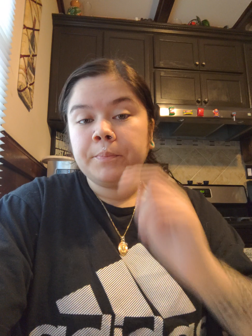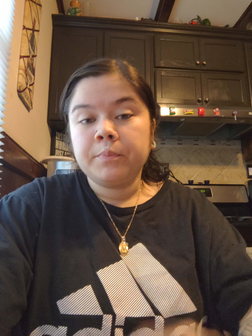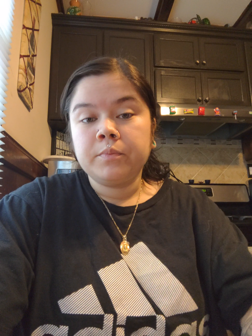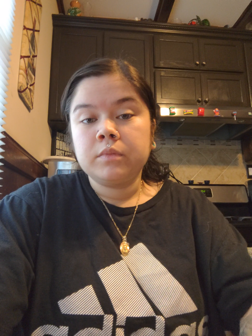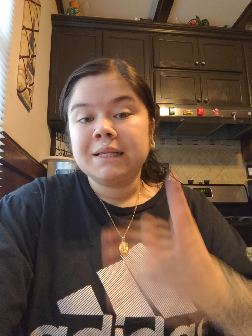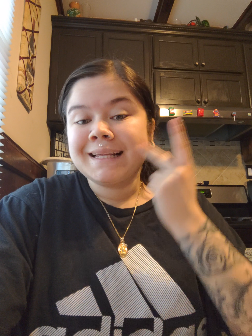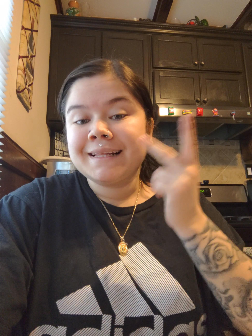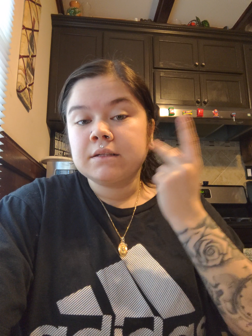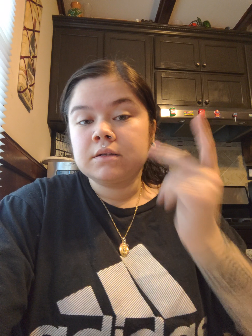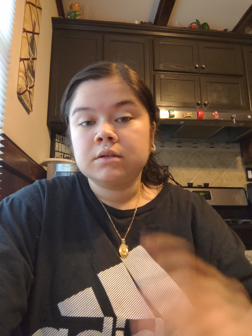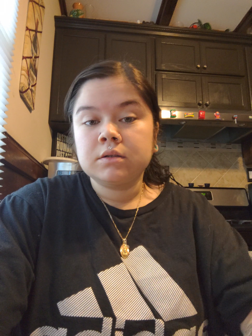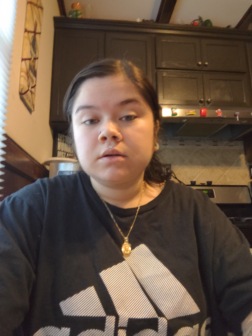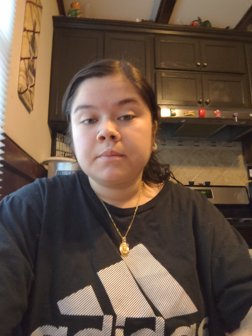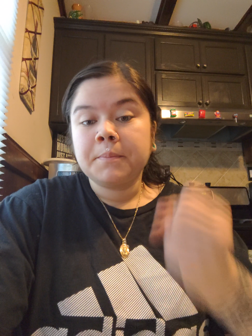kitty